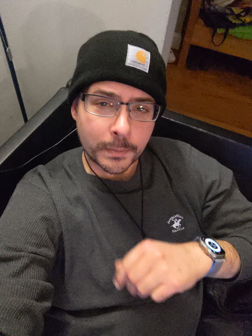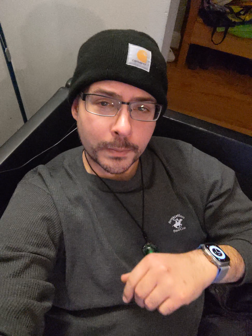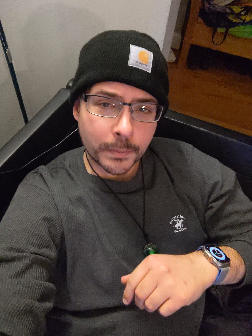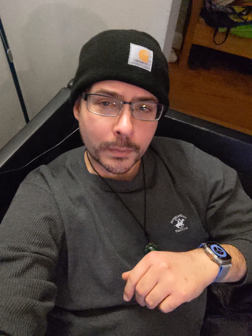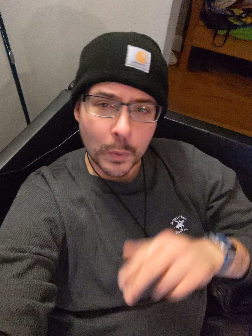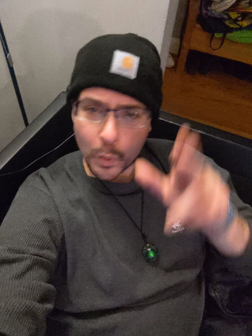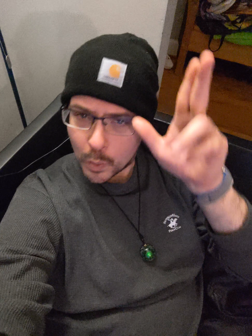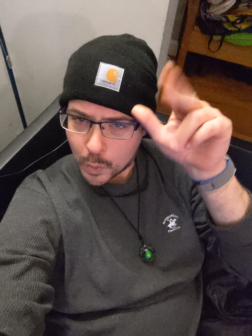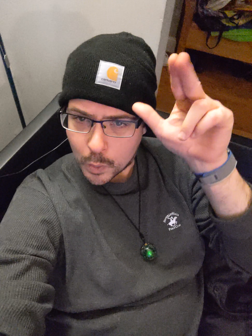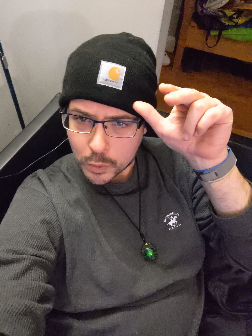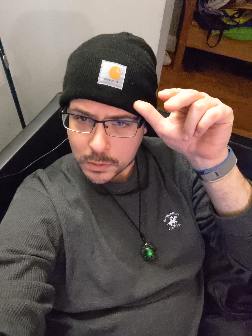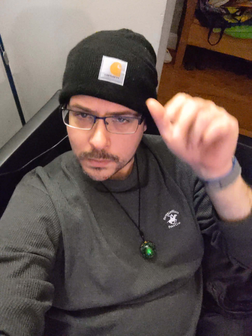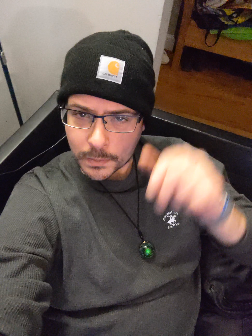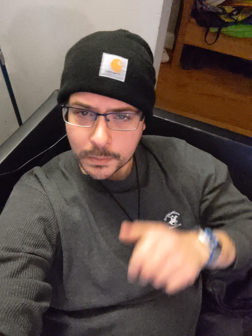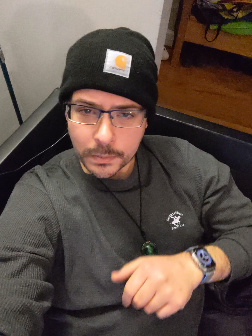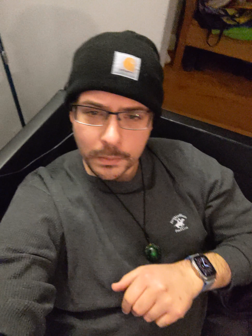horse